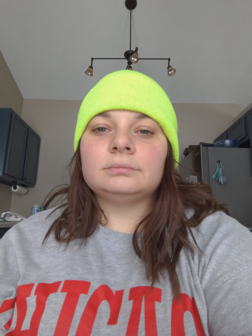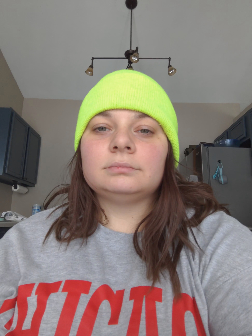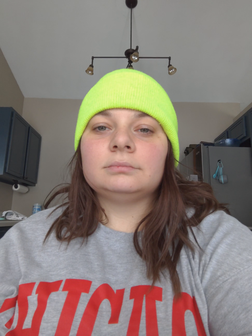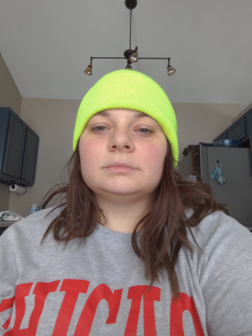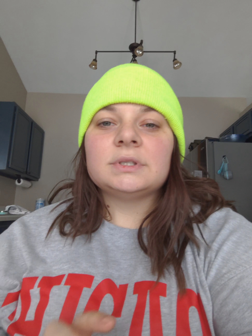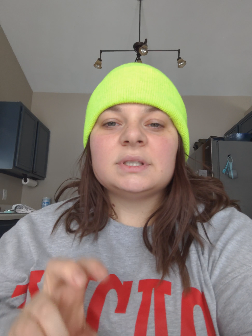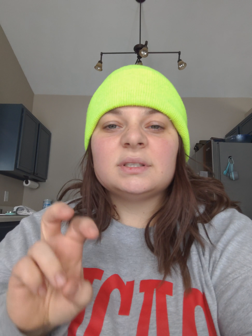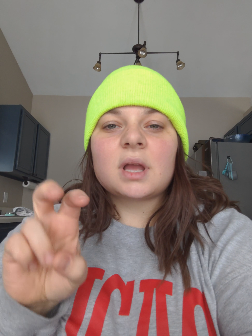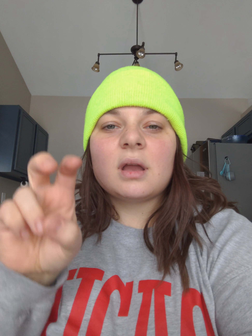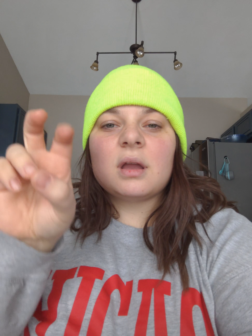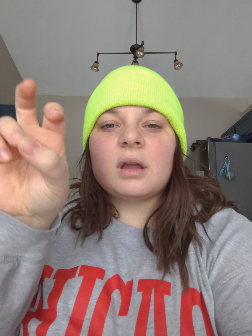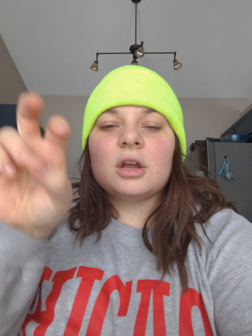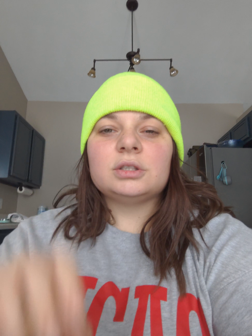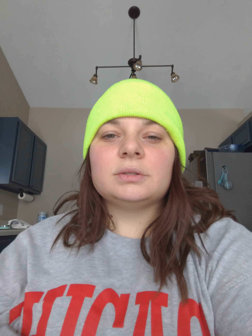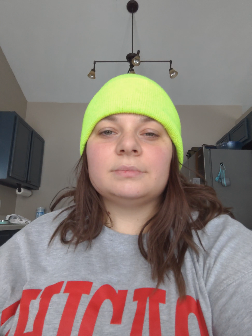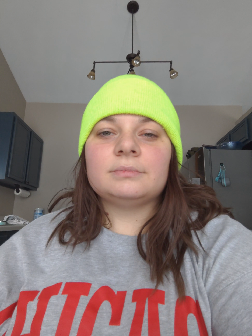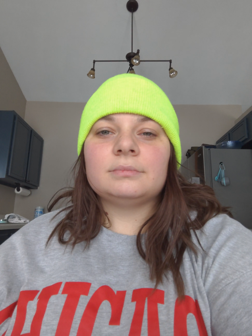stairs